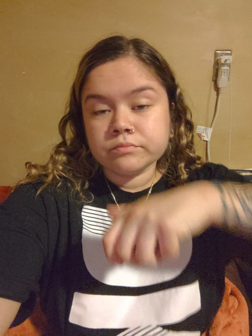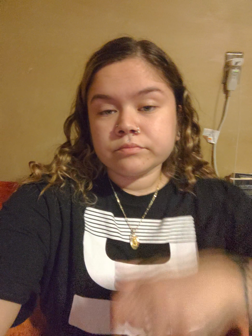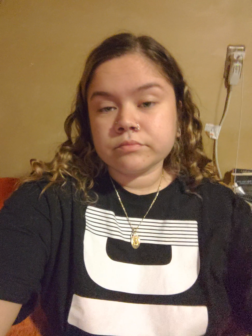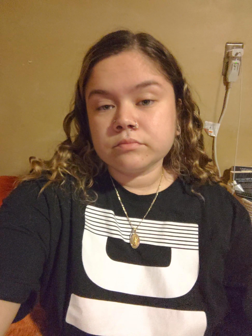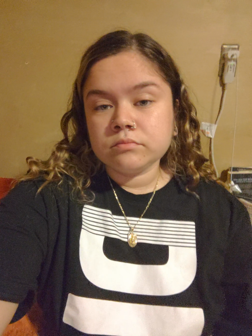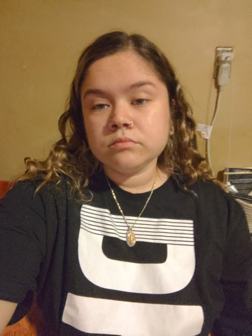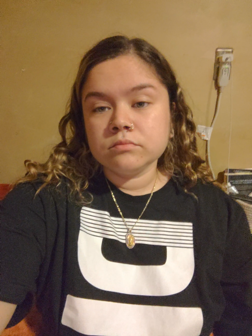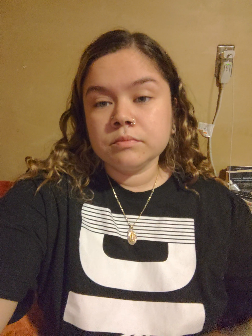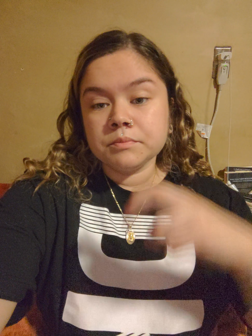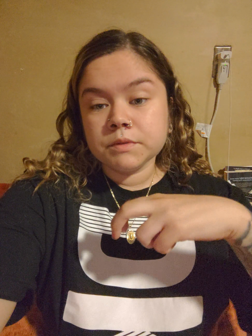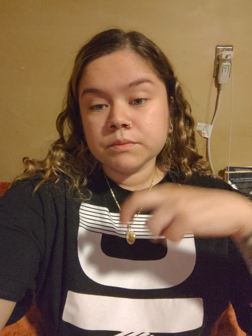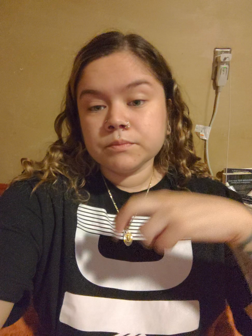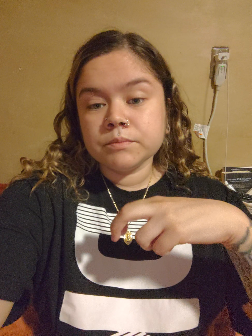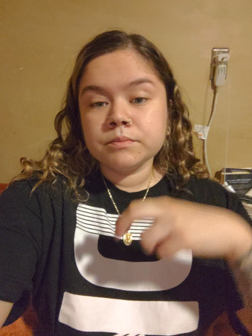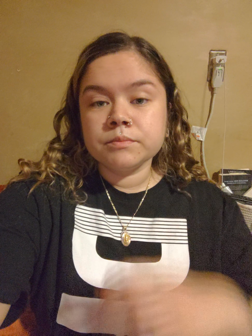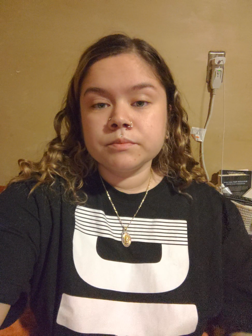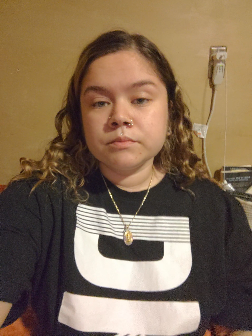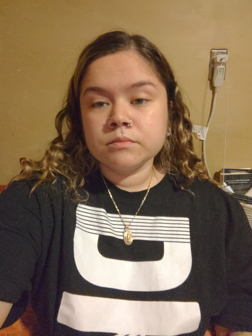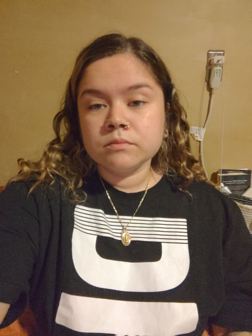potato